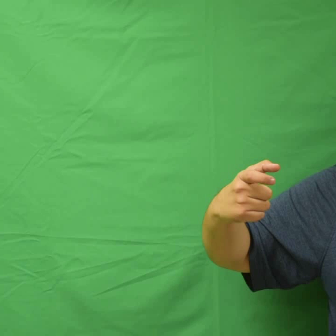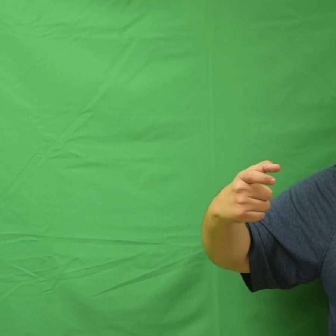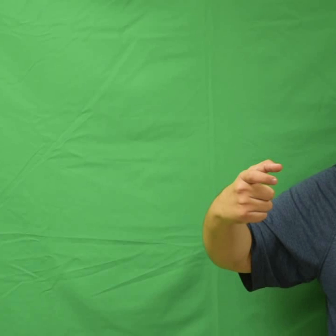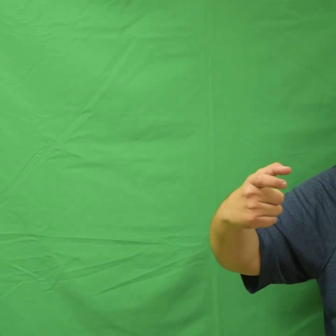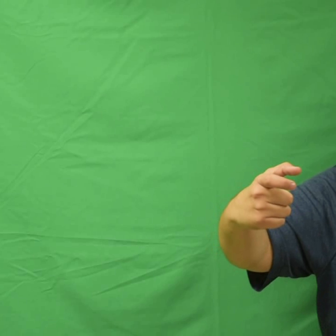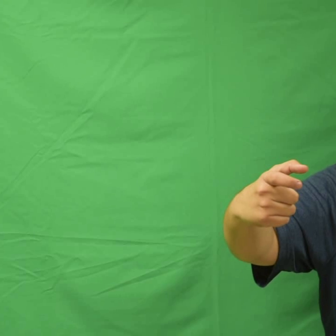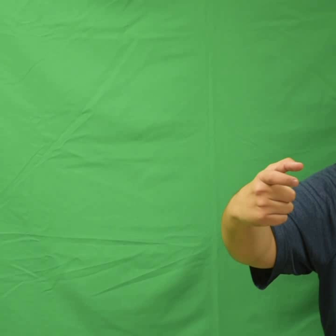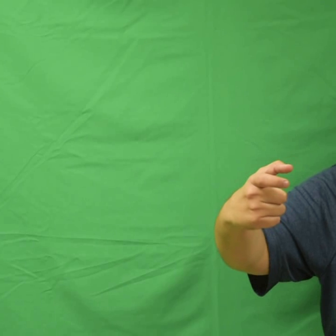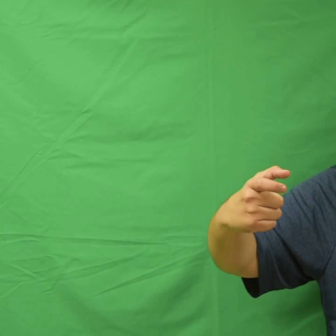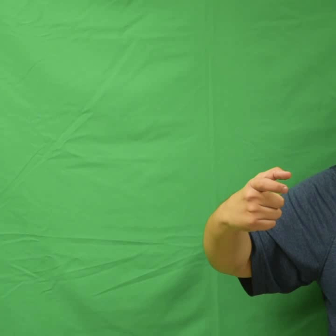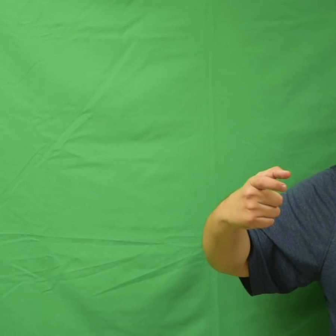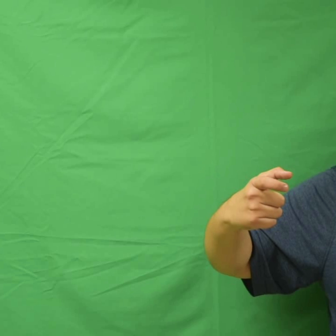X